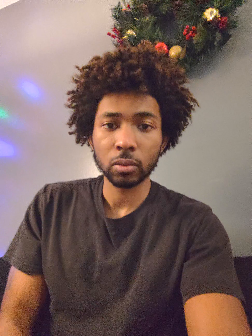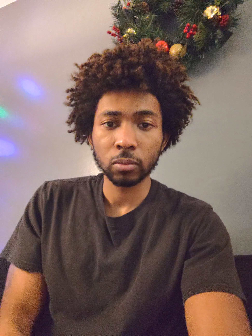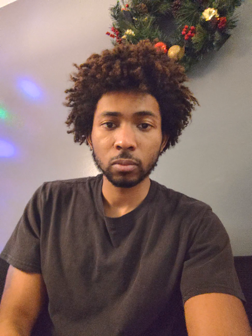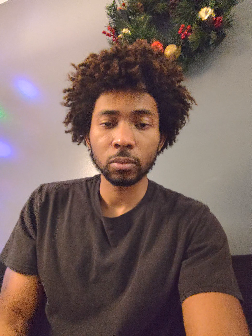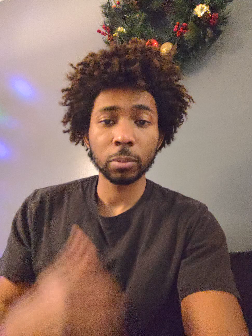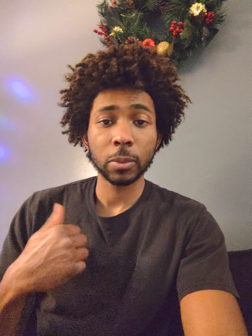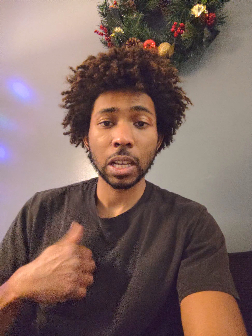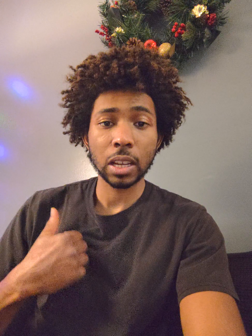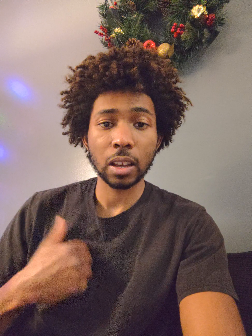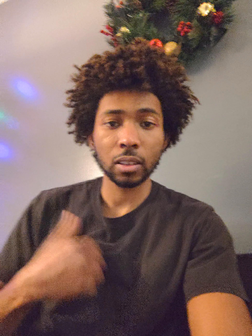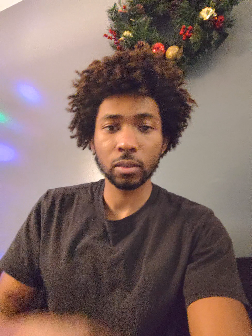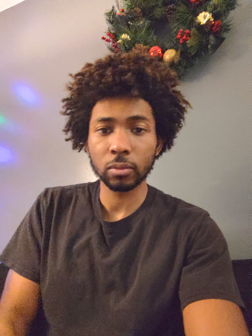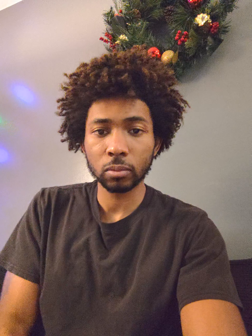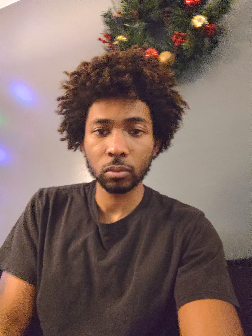bath